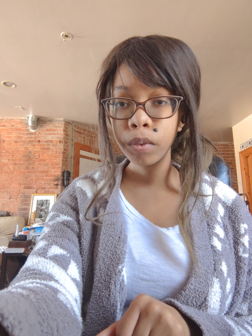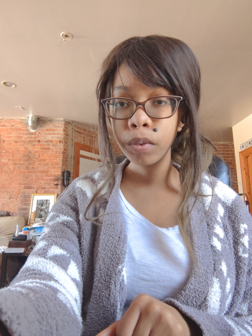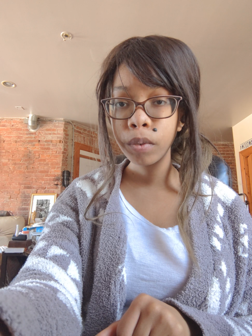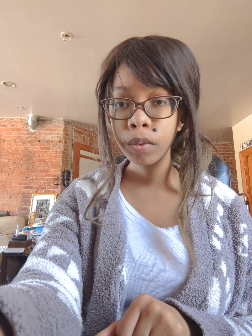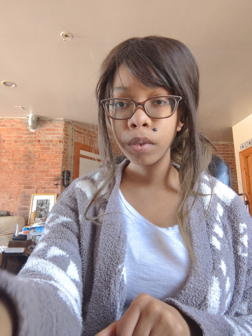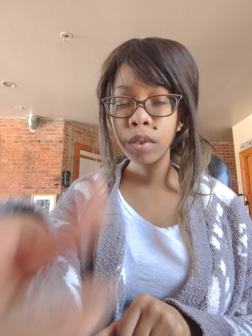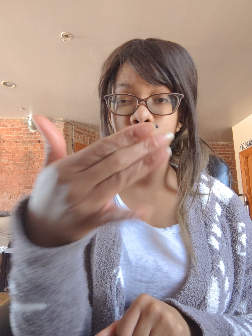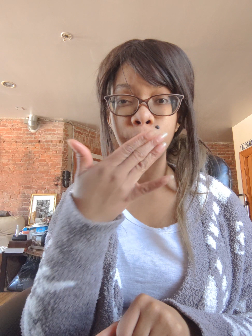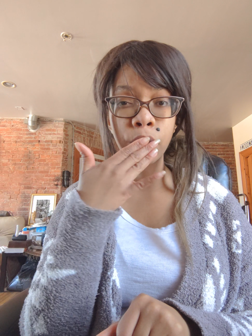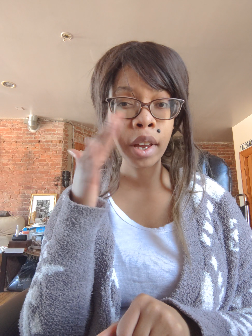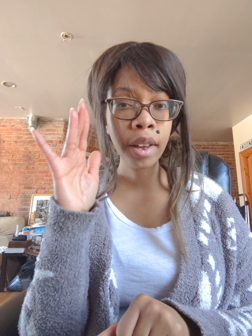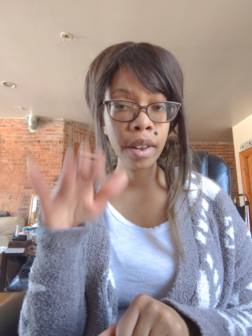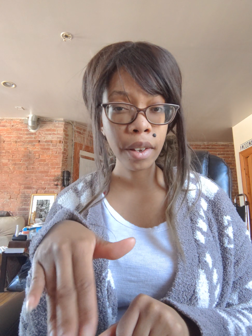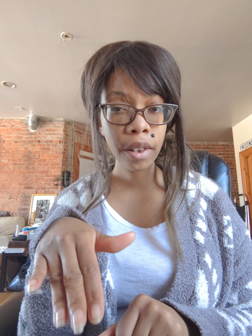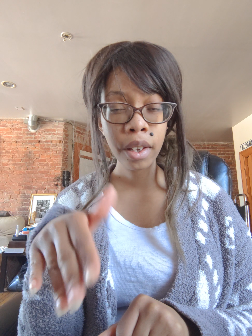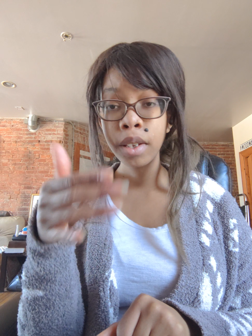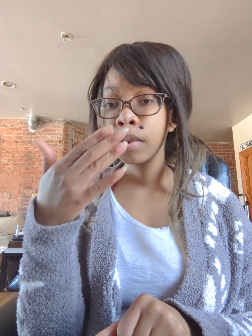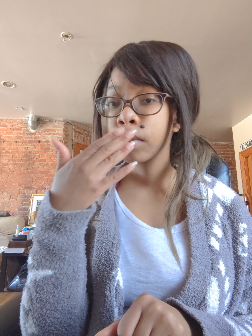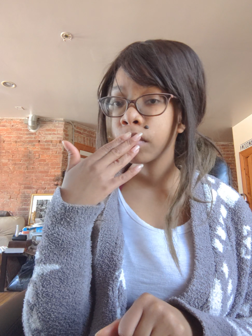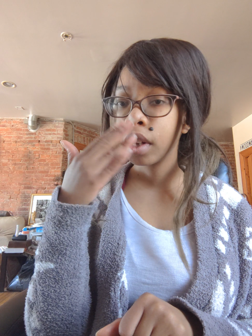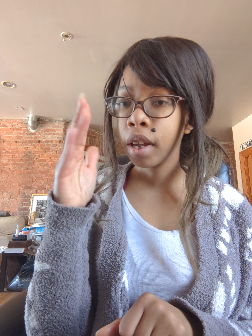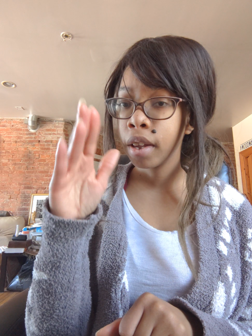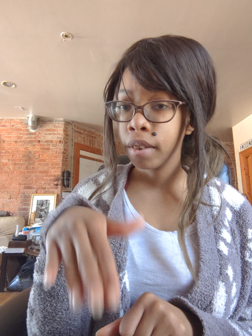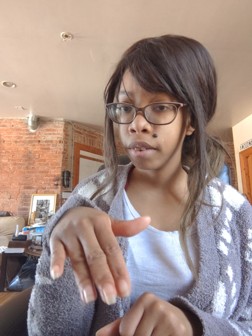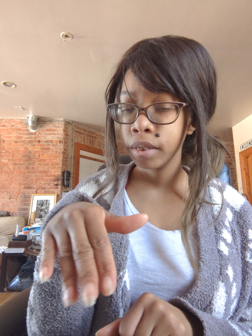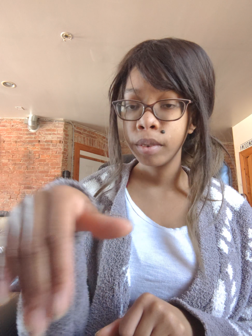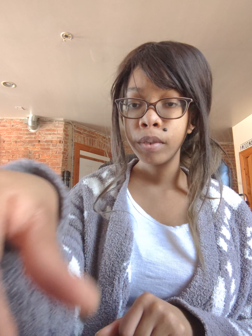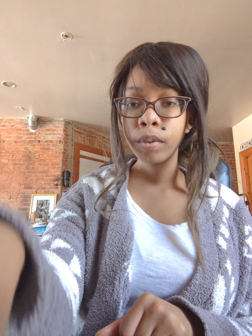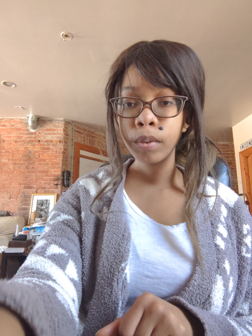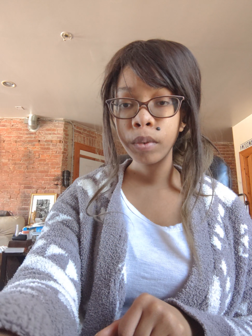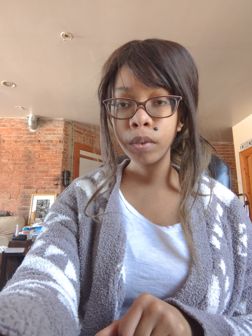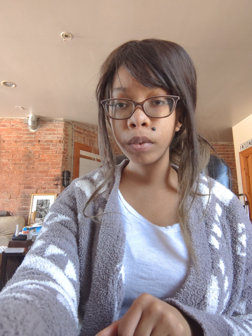bad